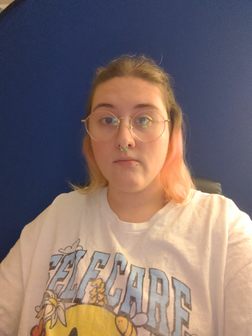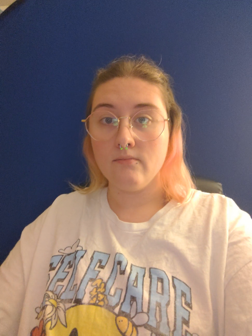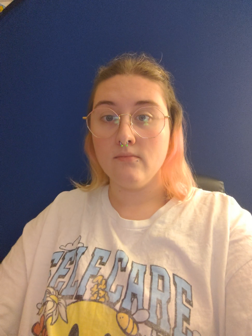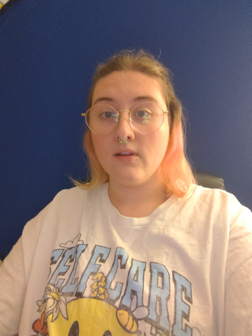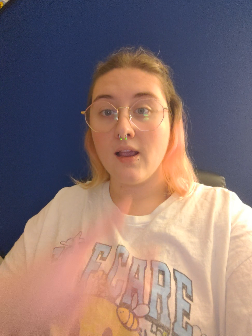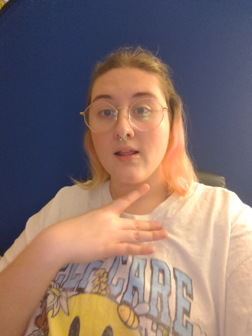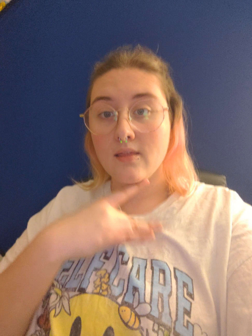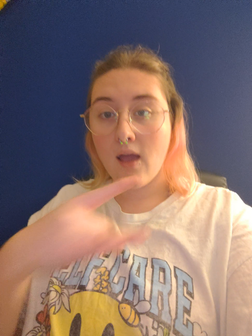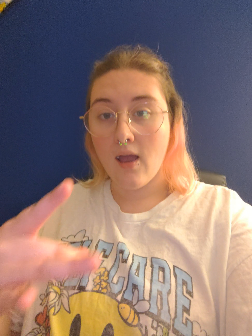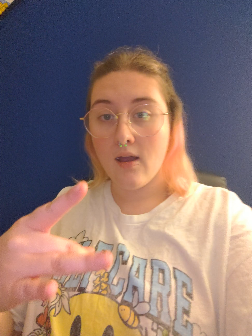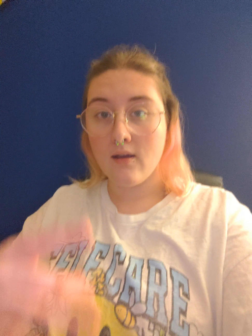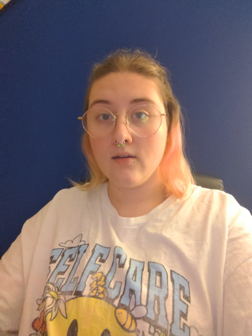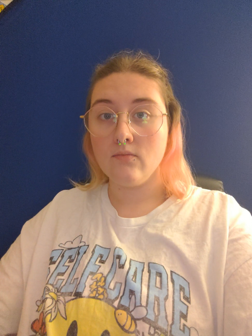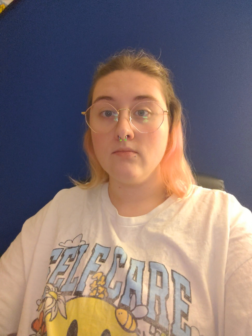like